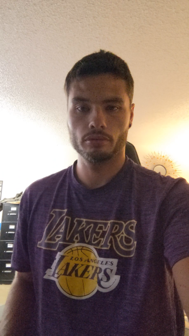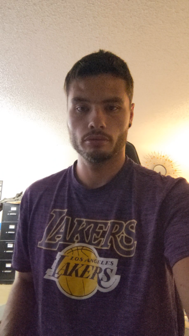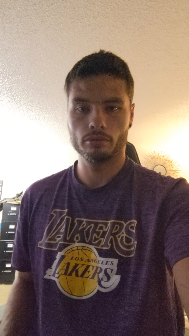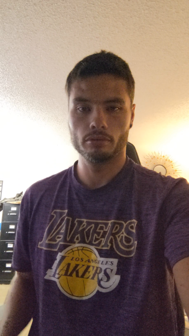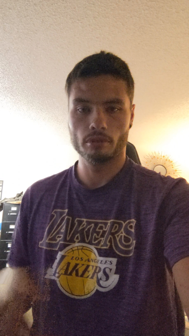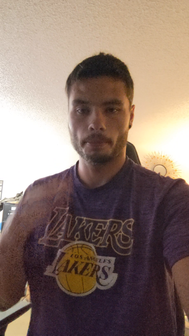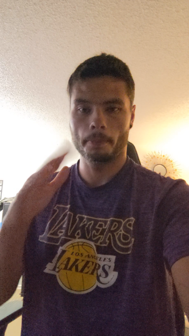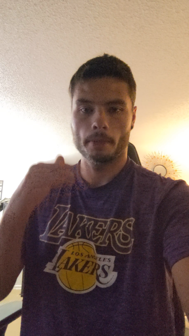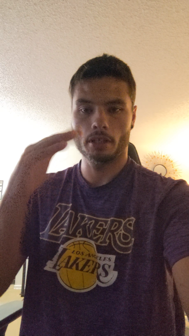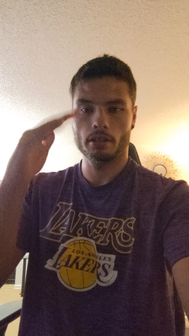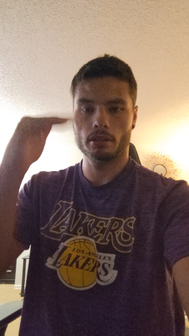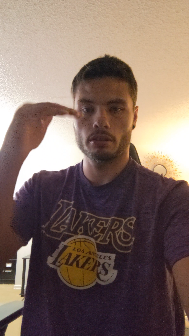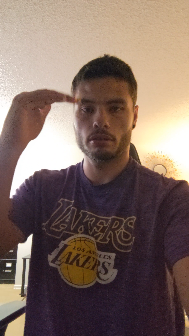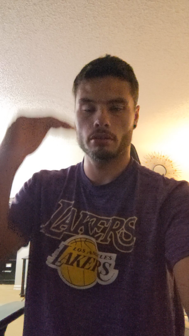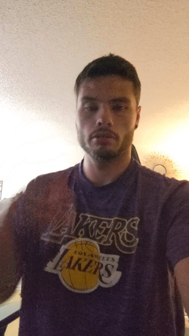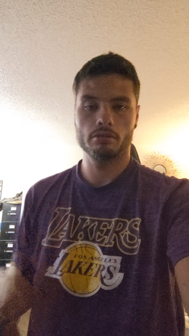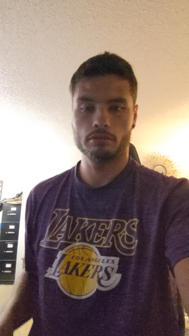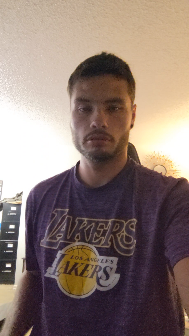build